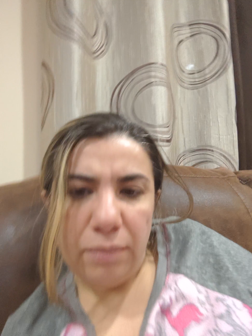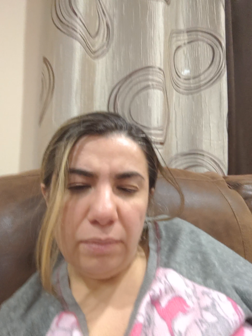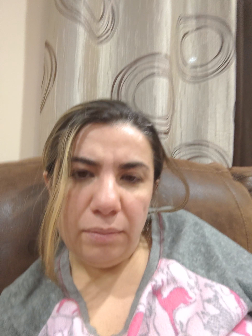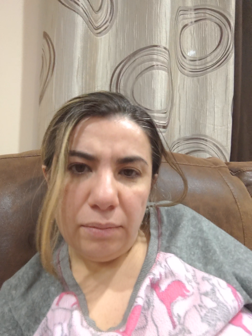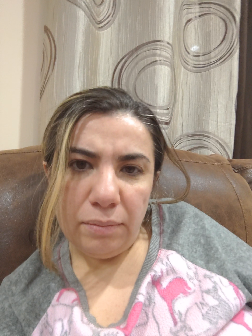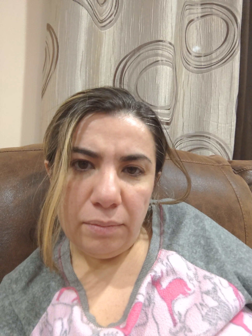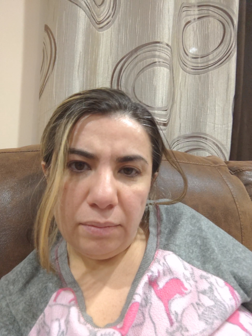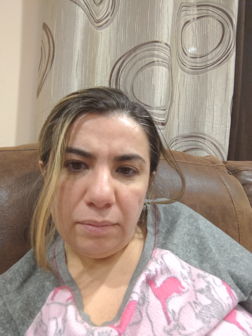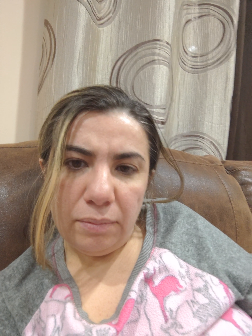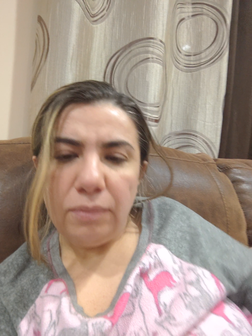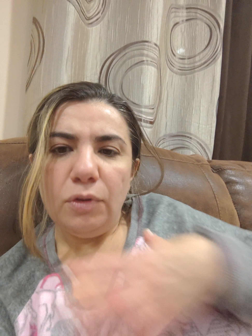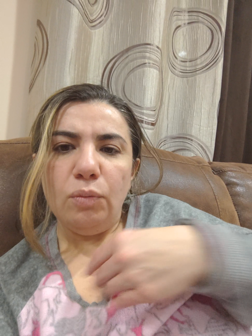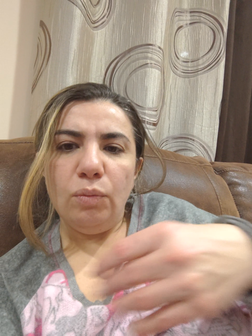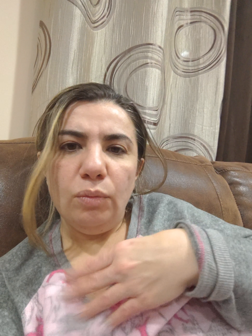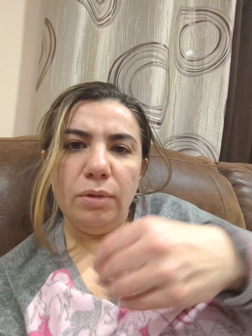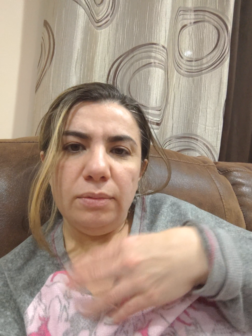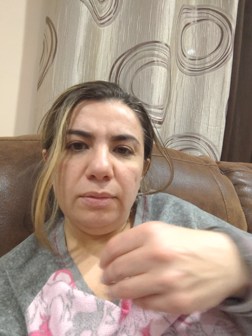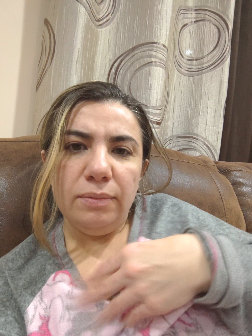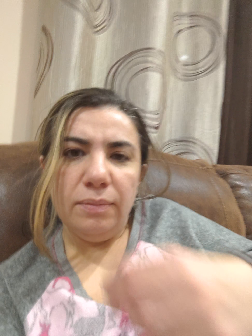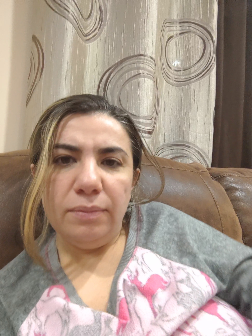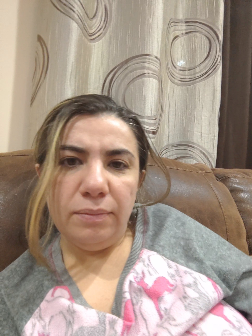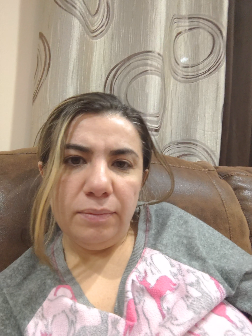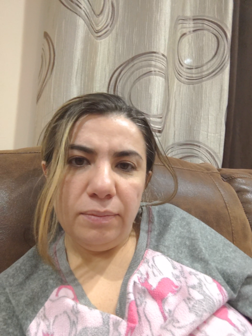white